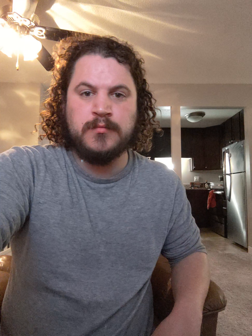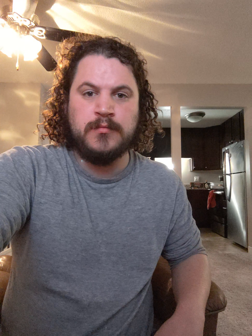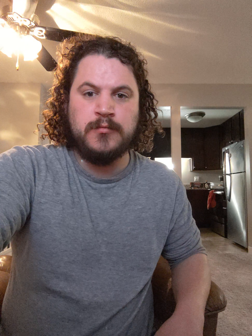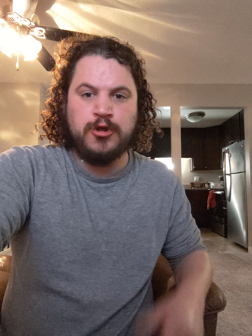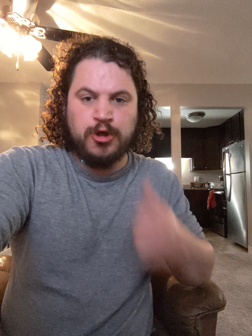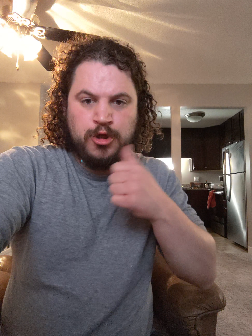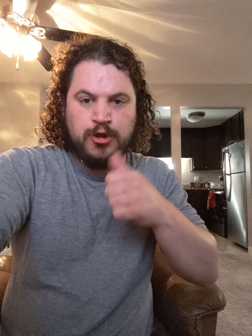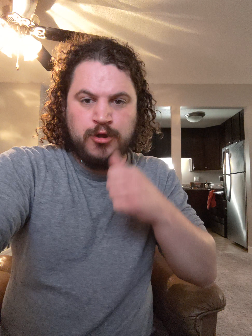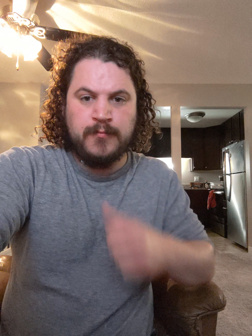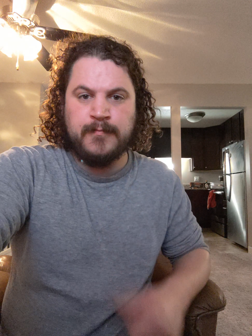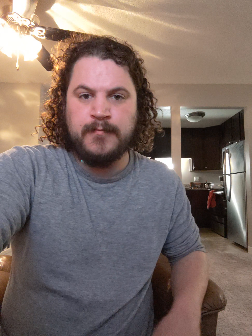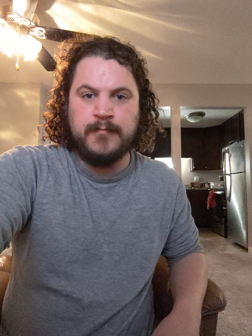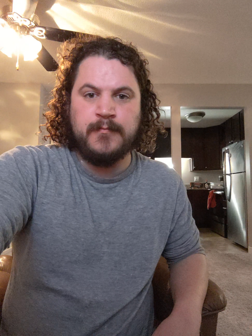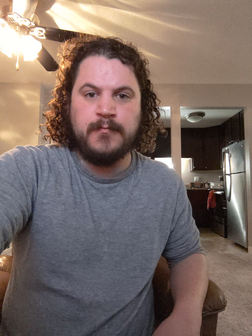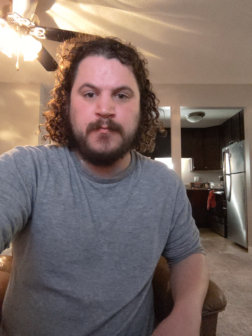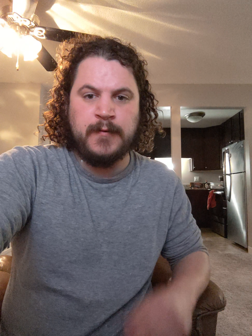girl